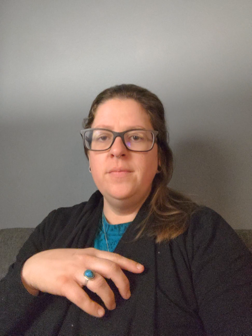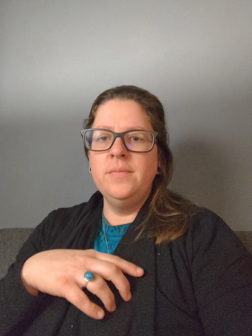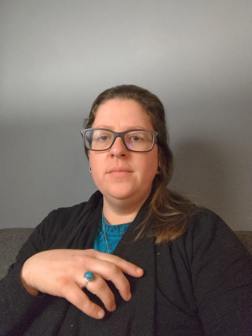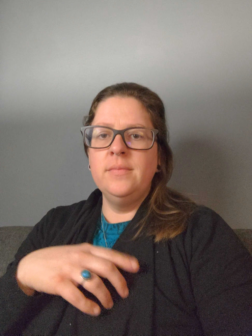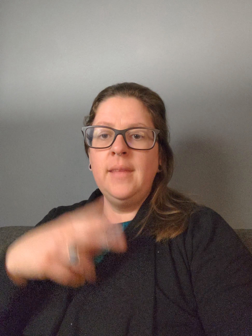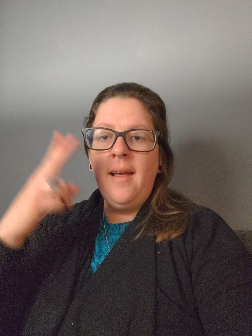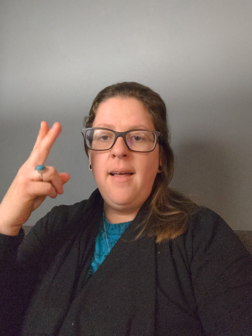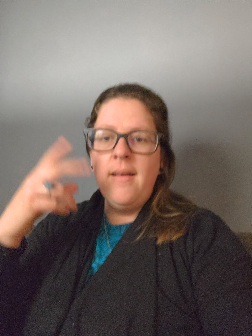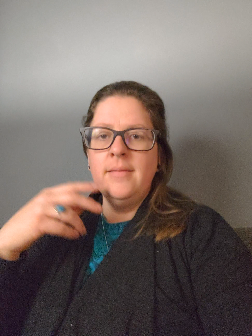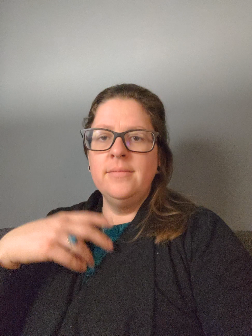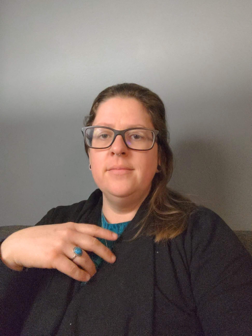high